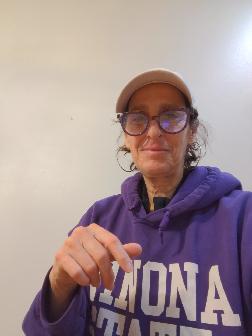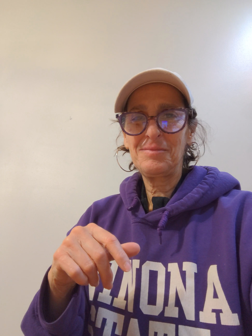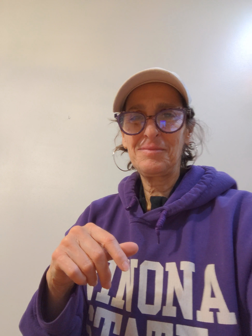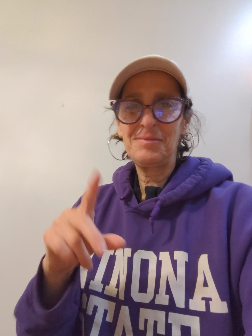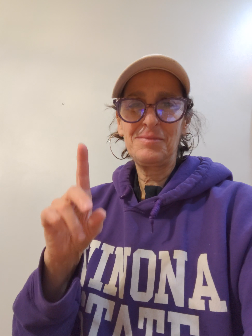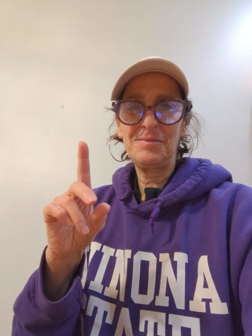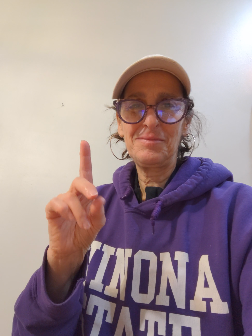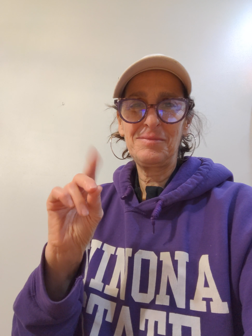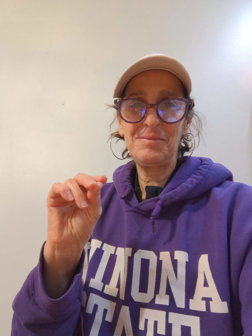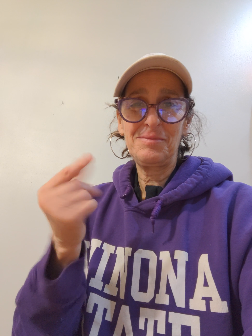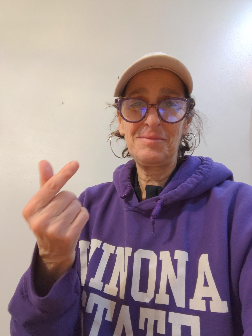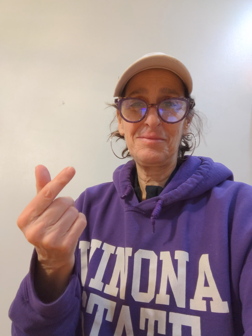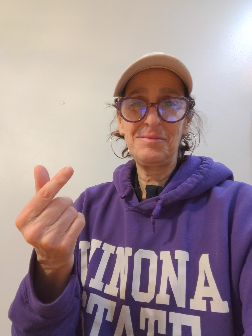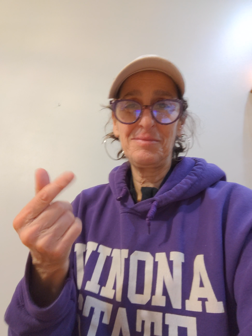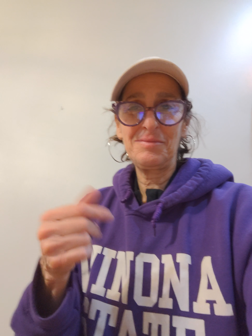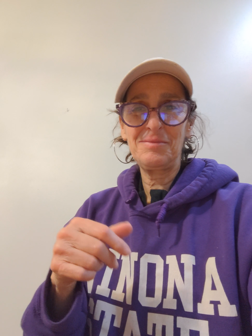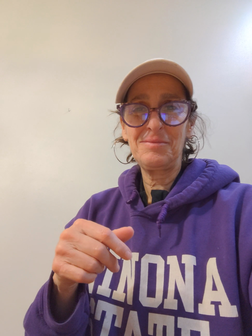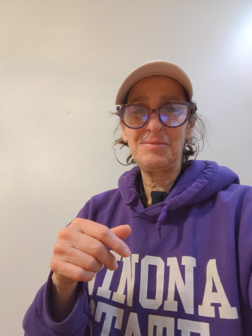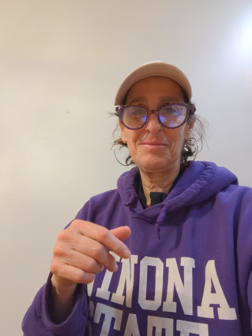dog